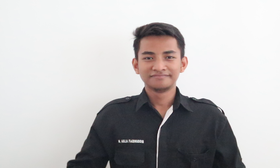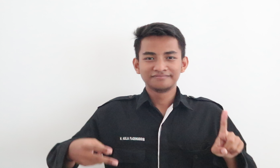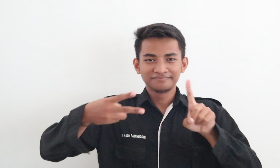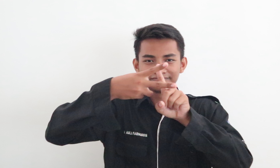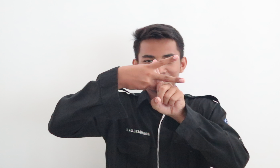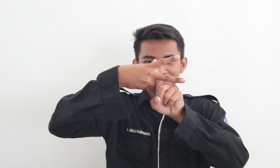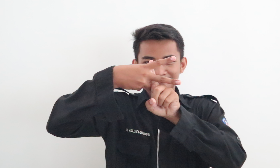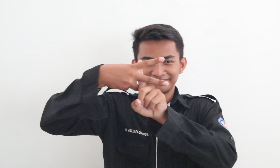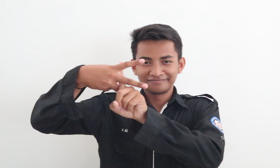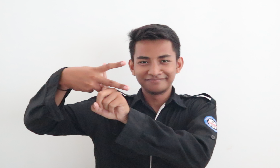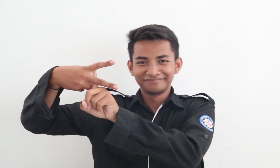F